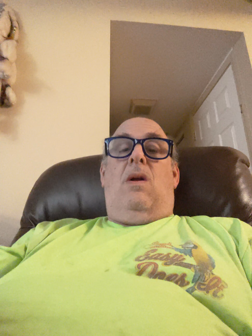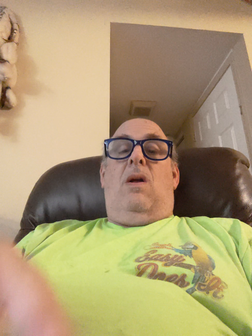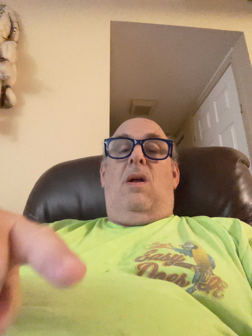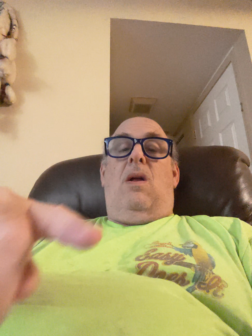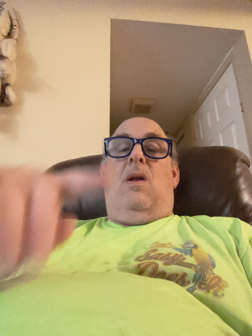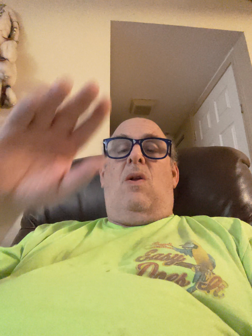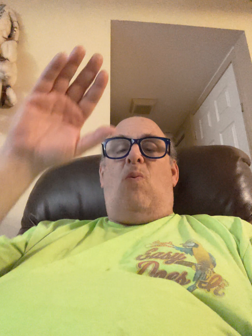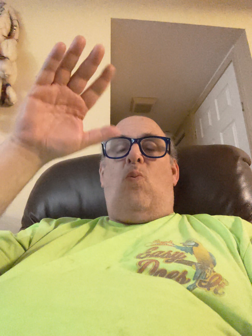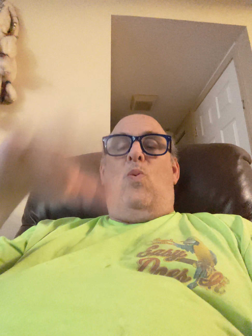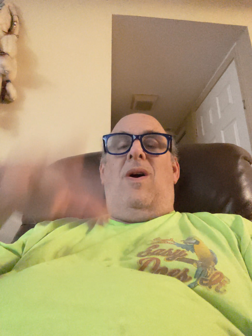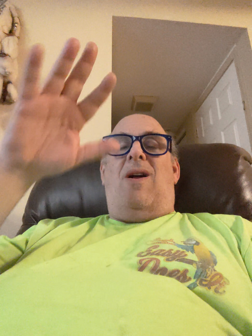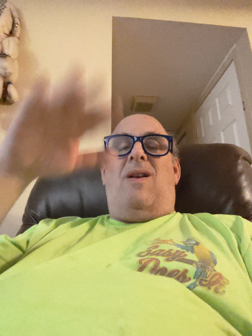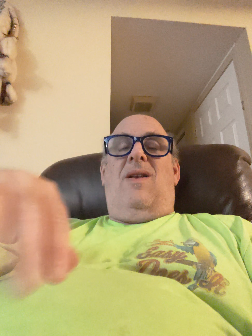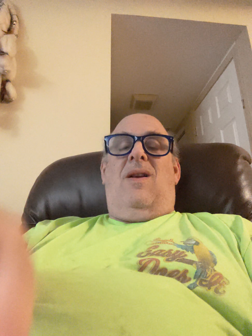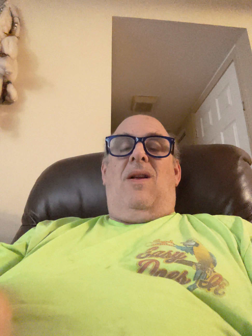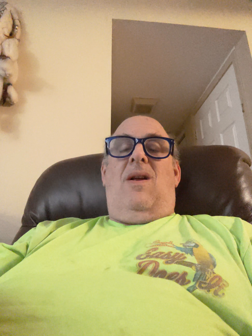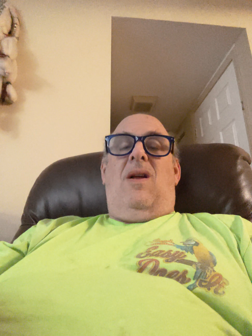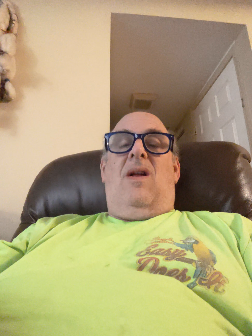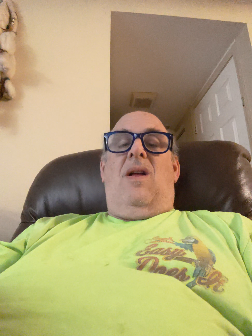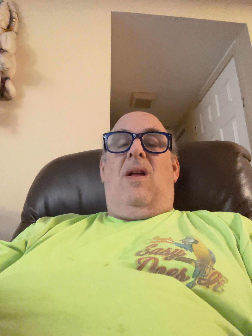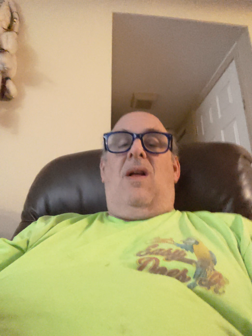rain